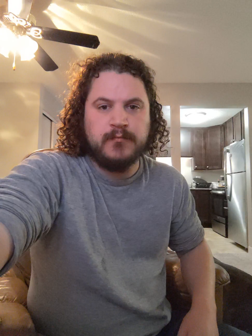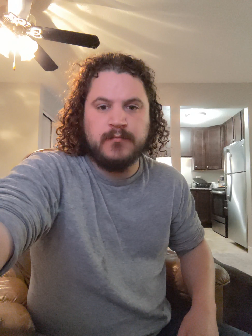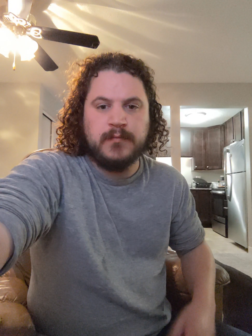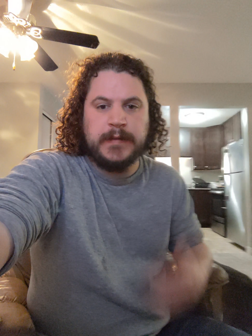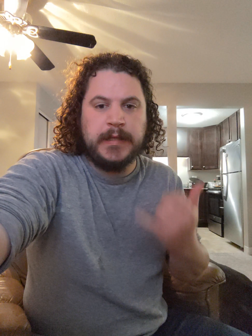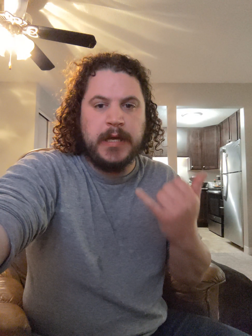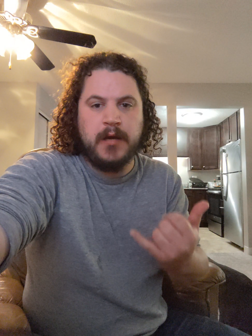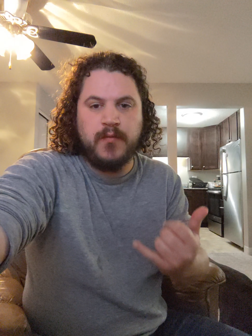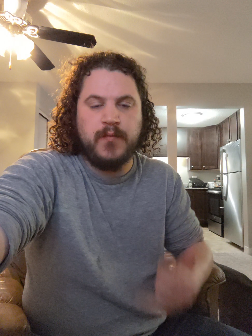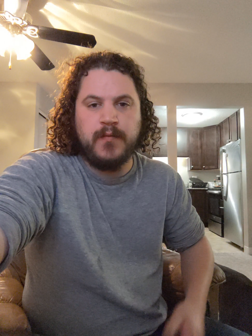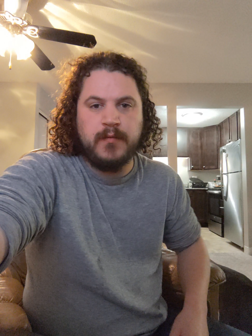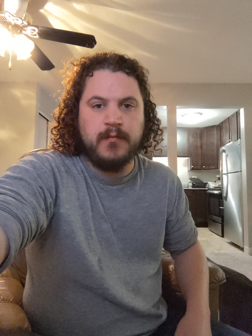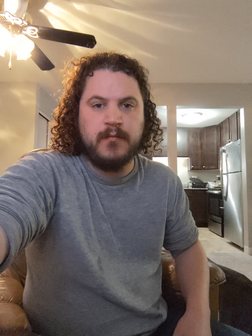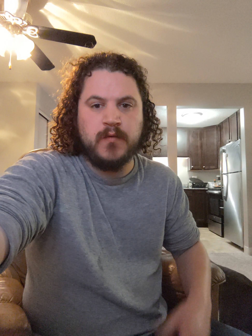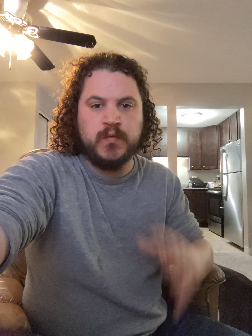now